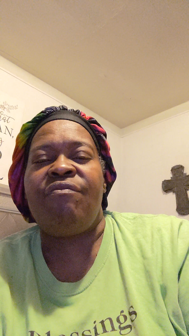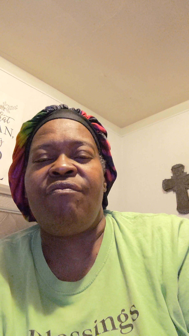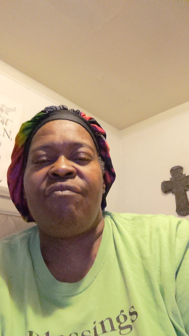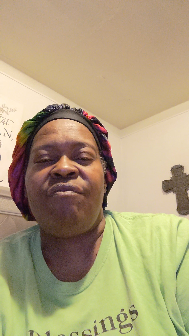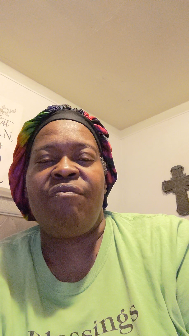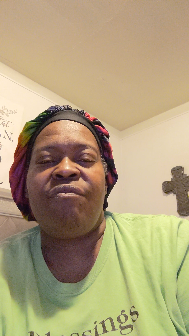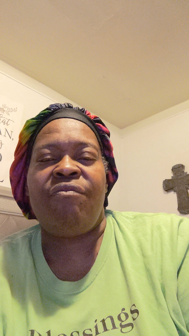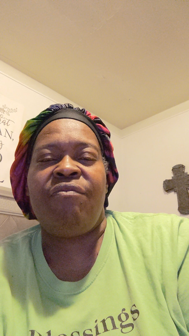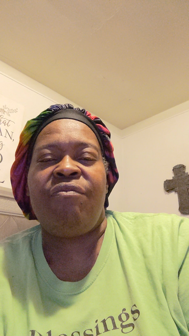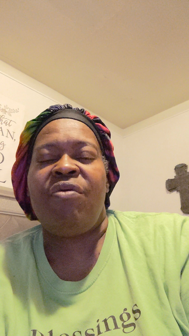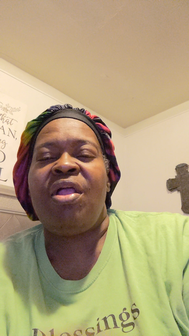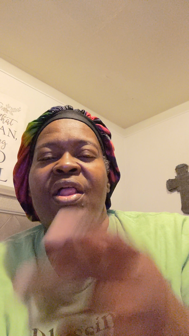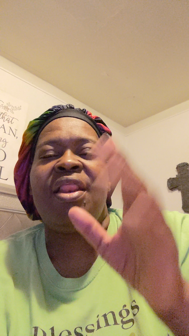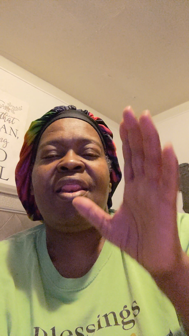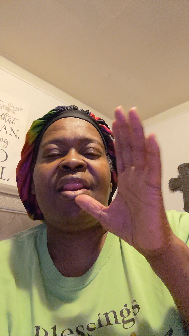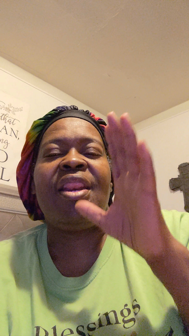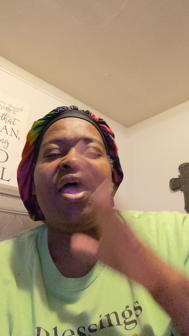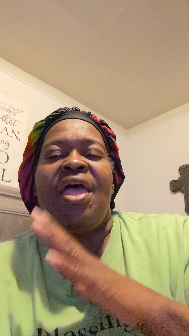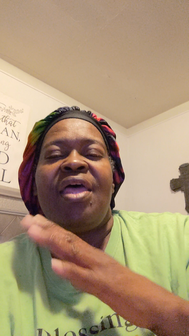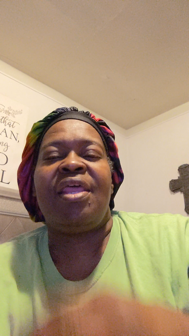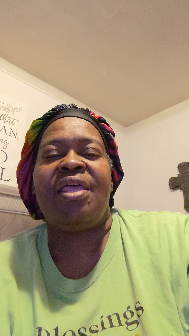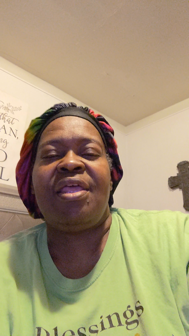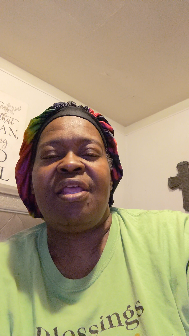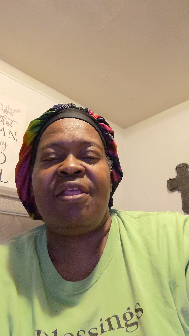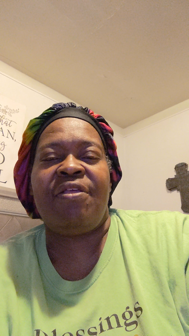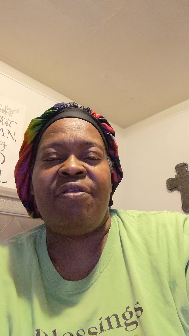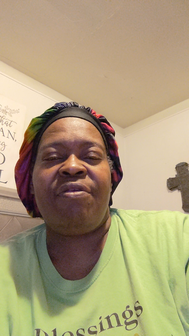lady